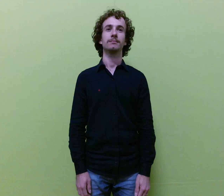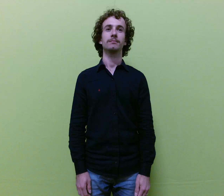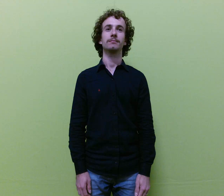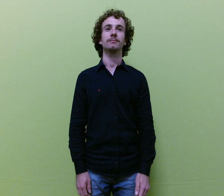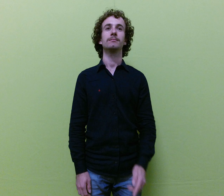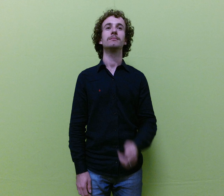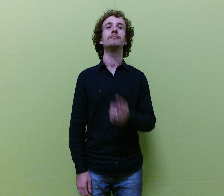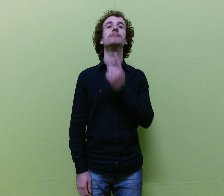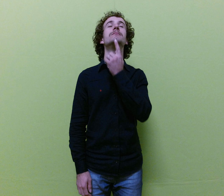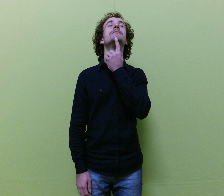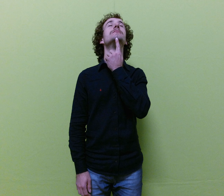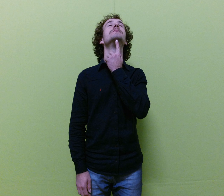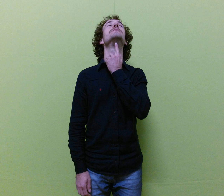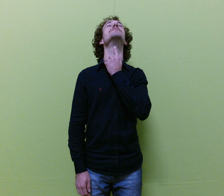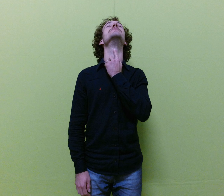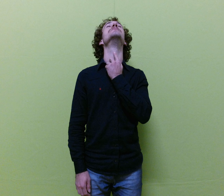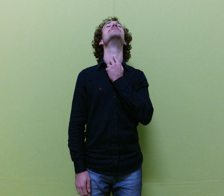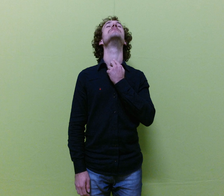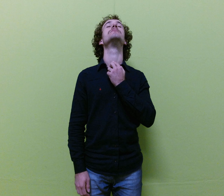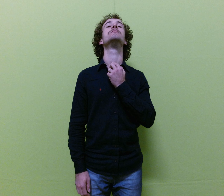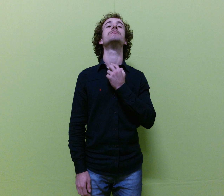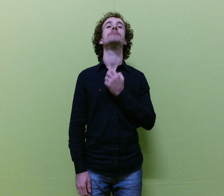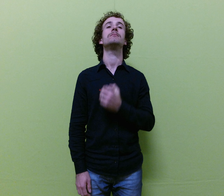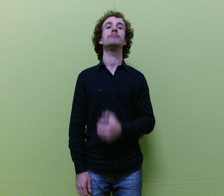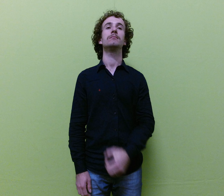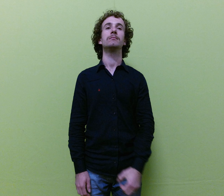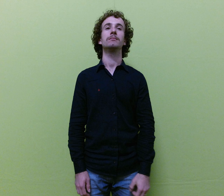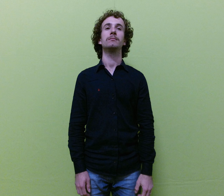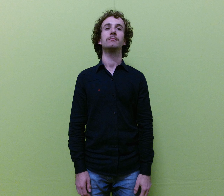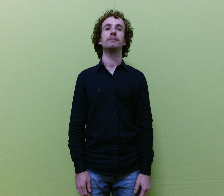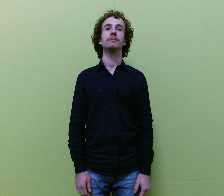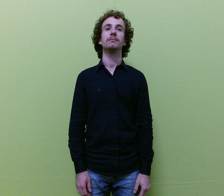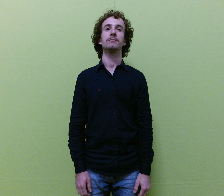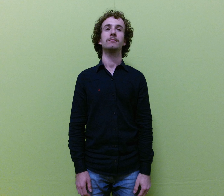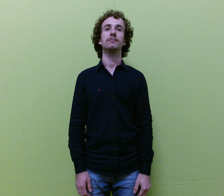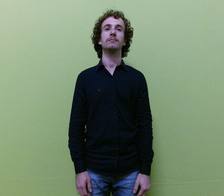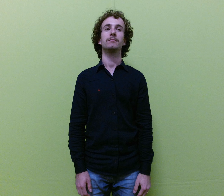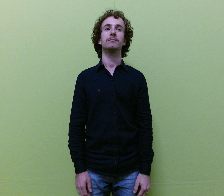vontade